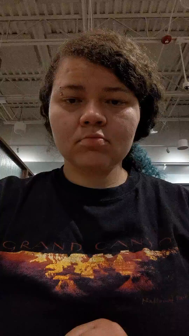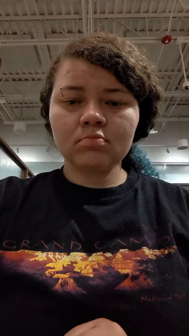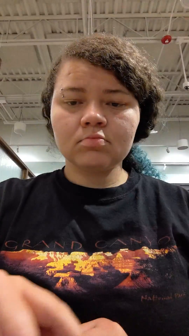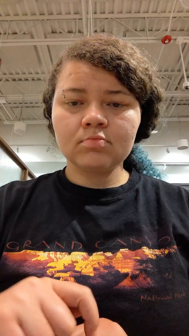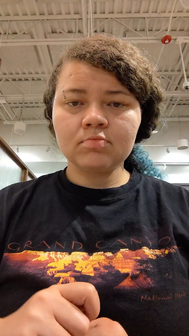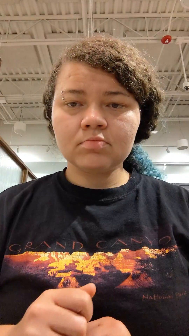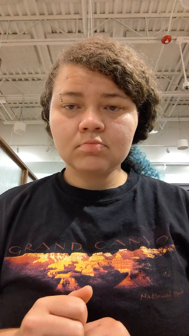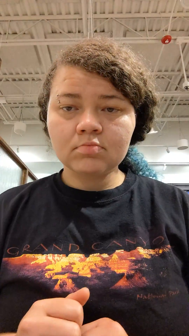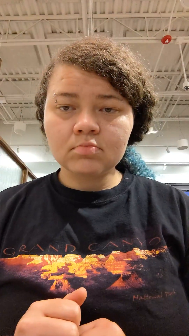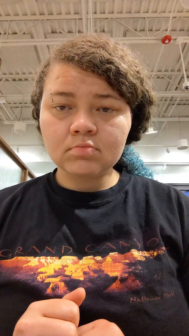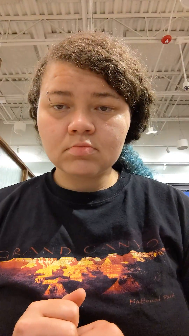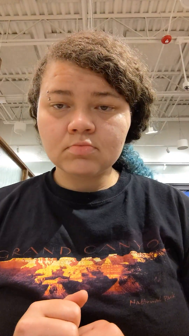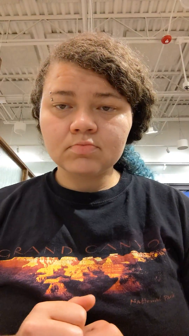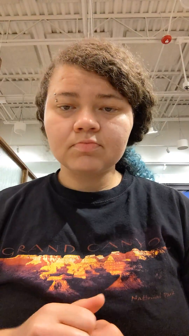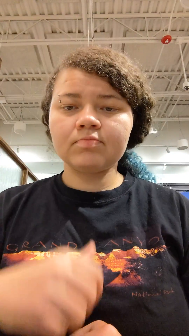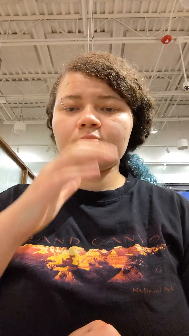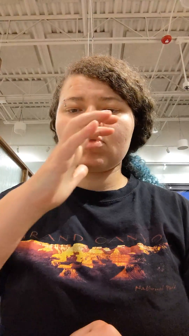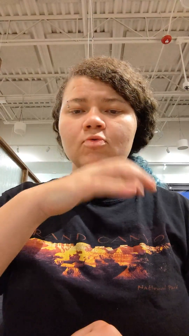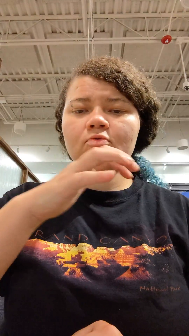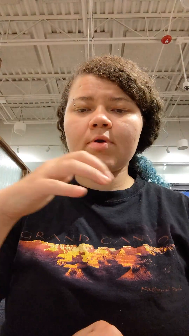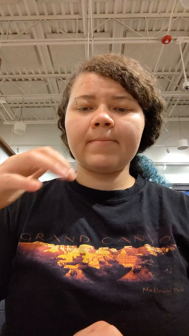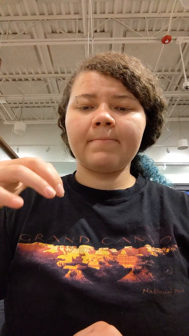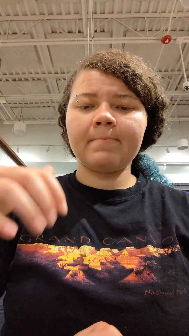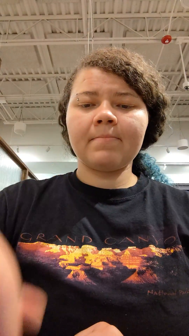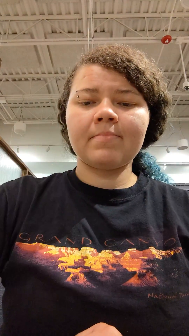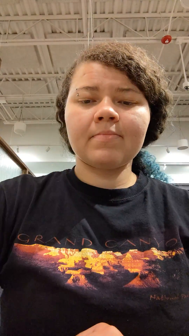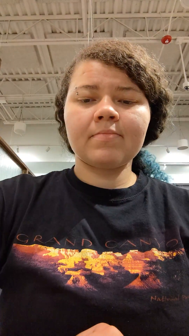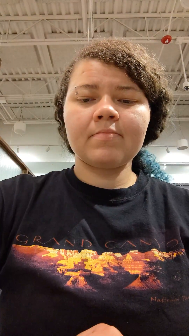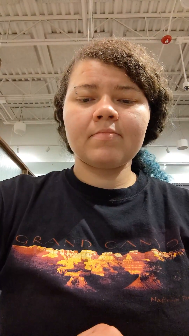grapes